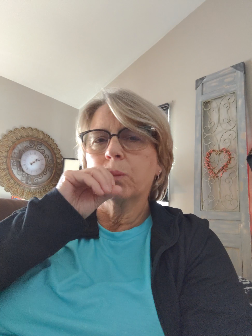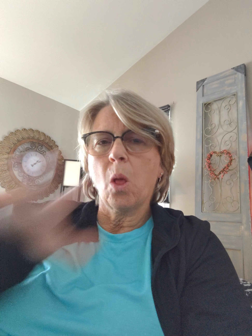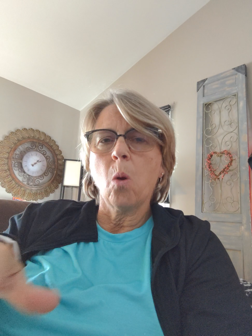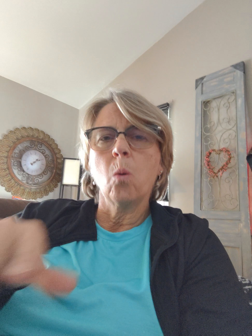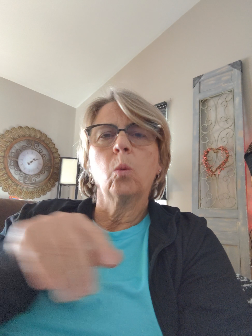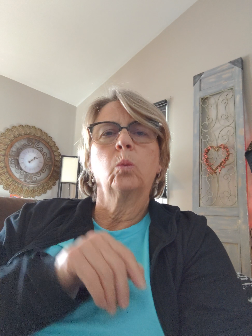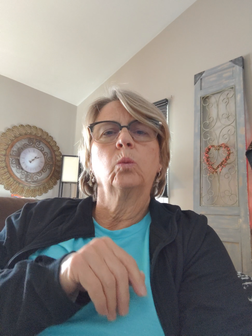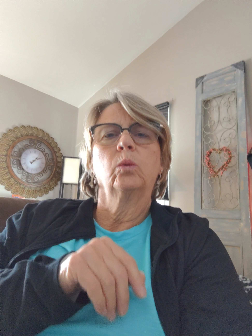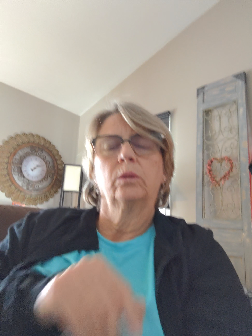blow